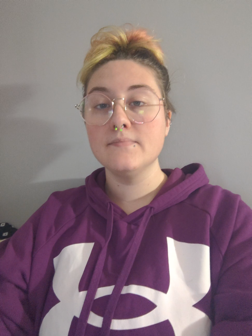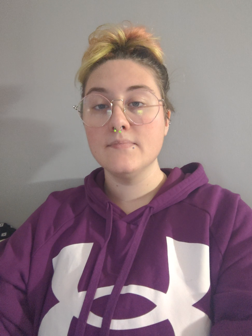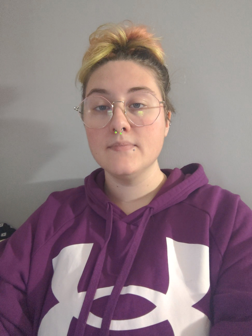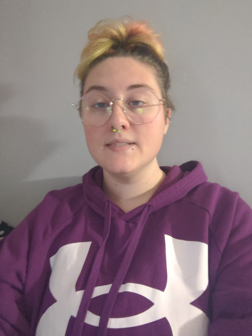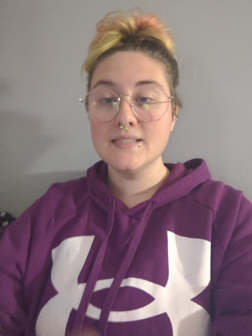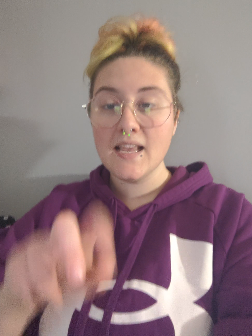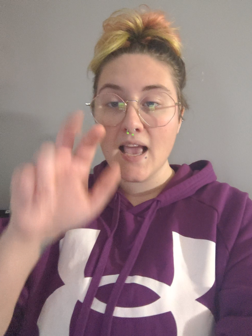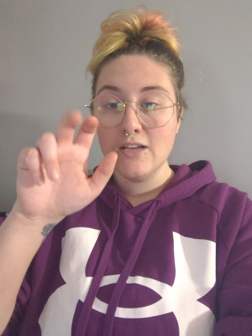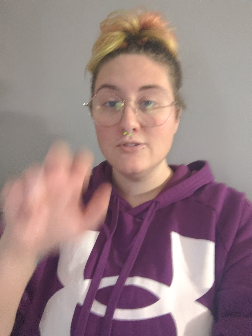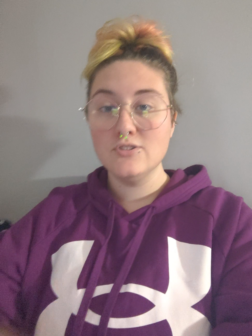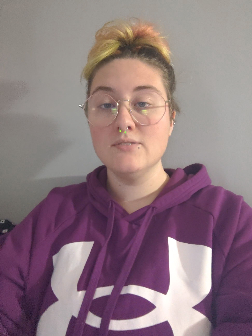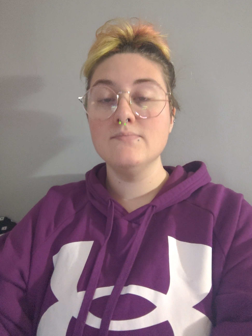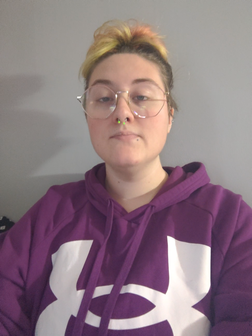stairs